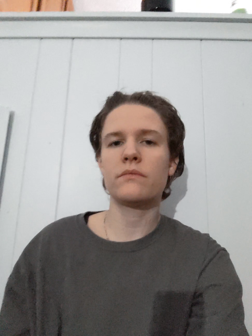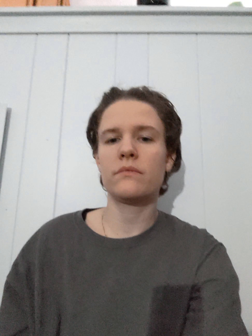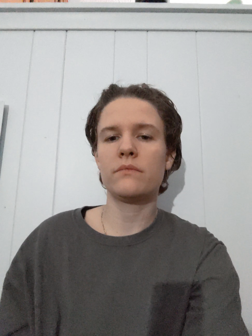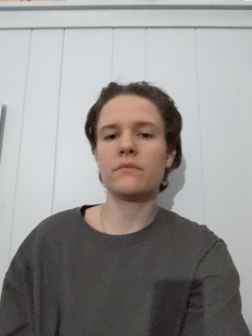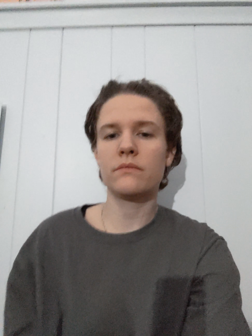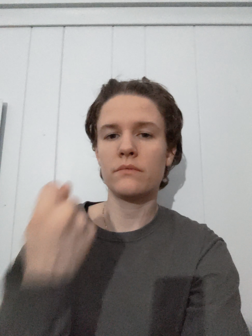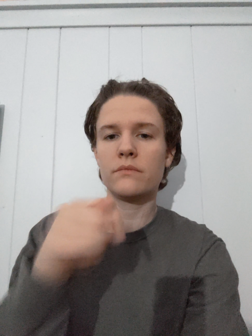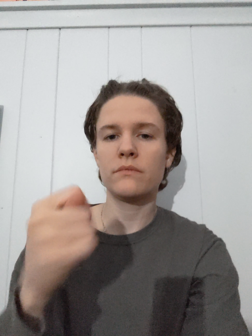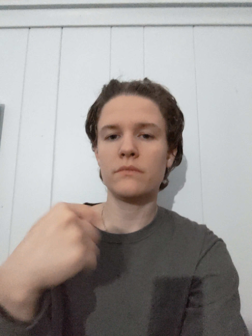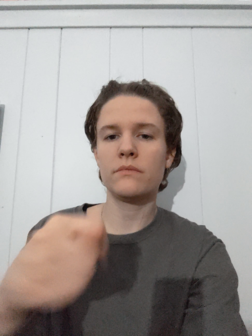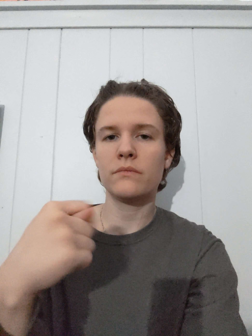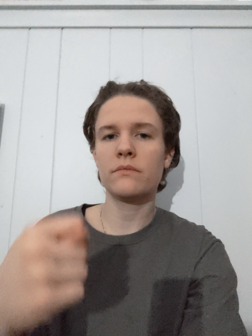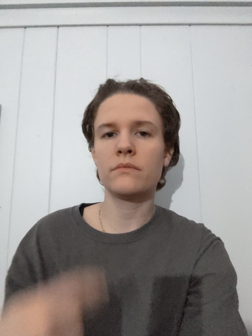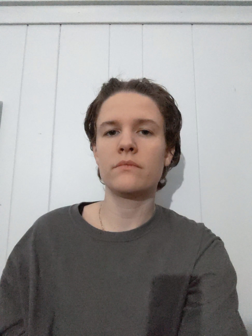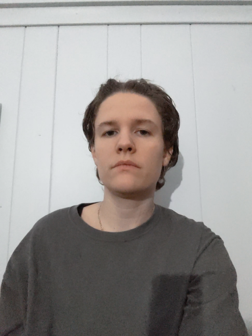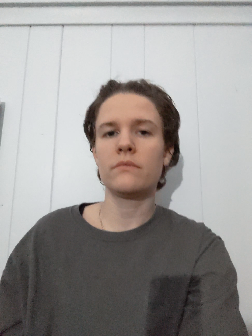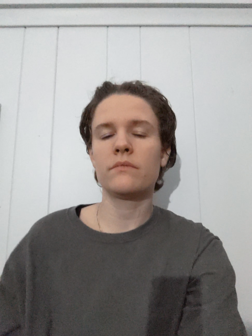toy